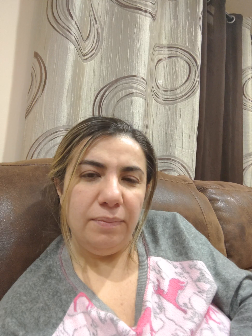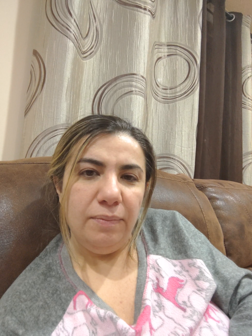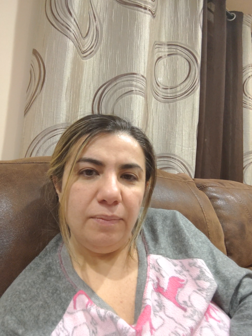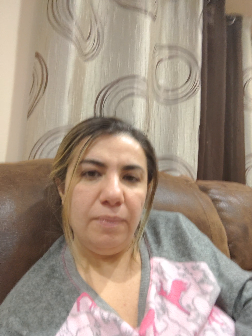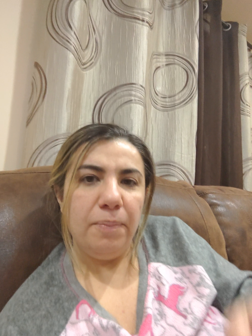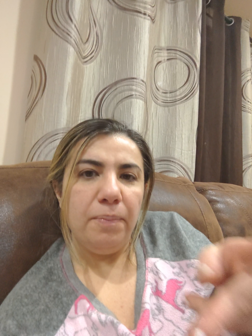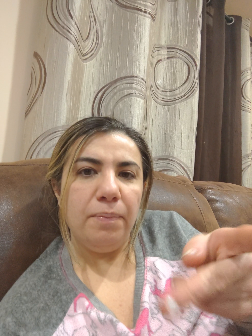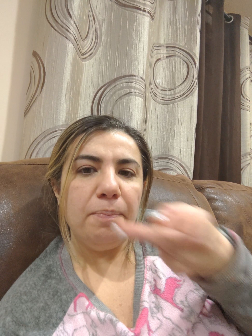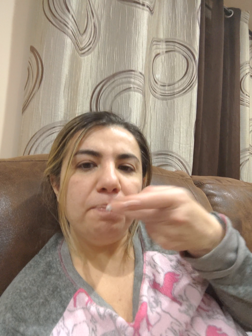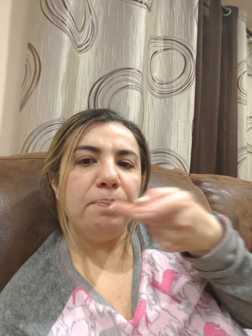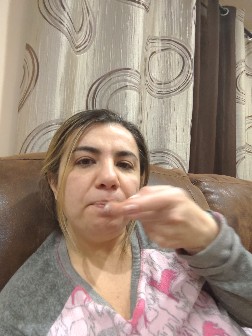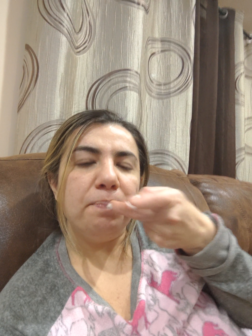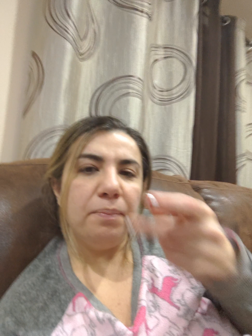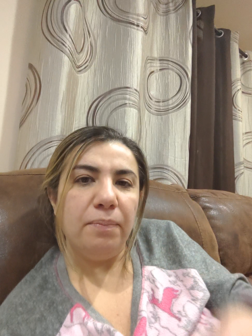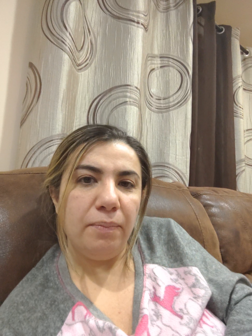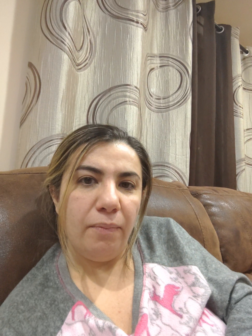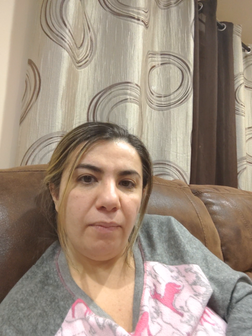pizza